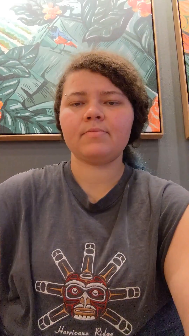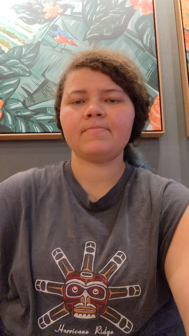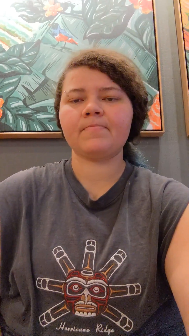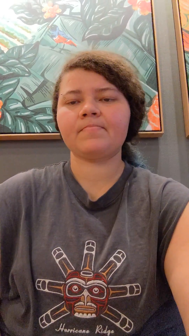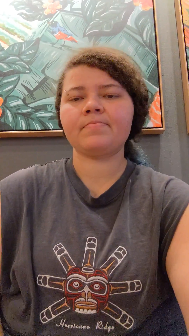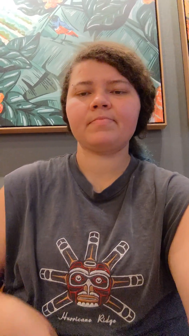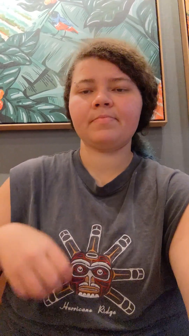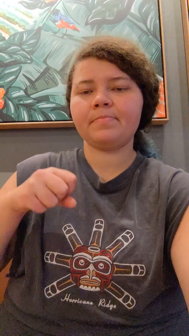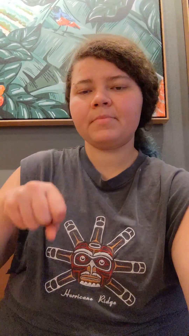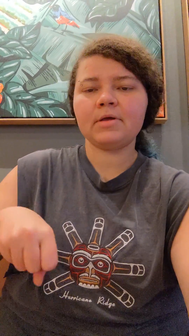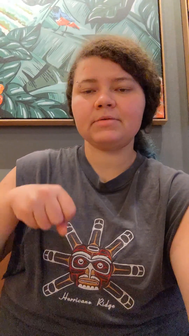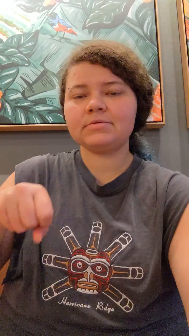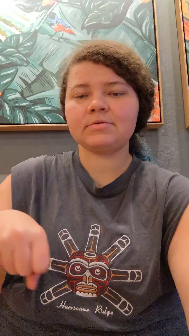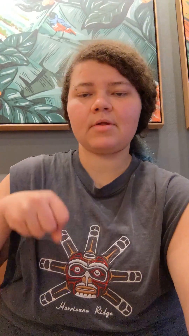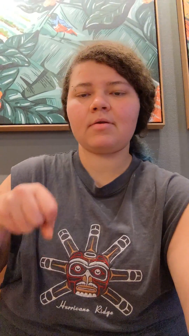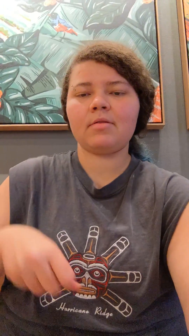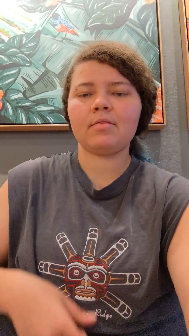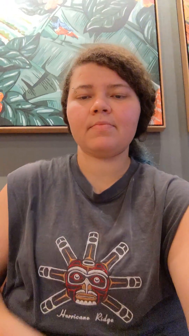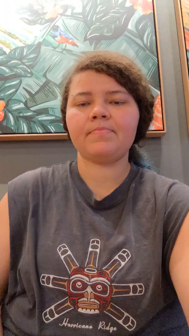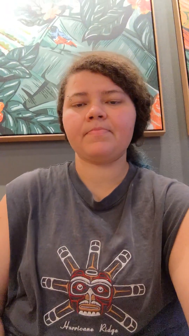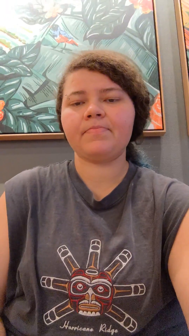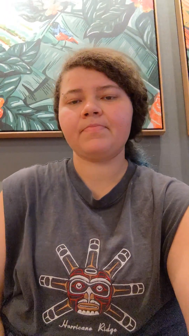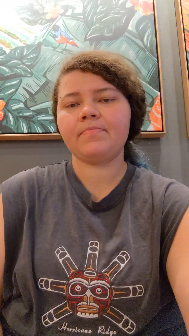bicycle